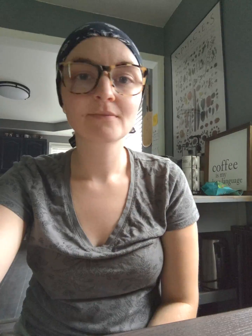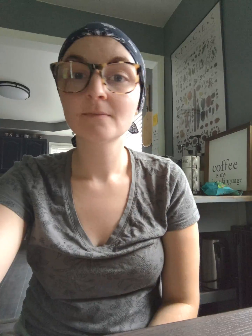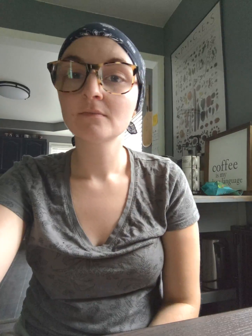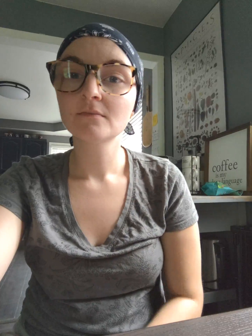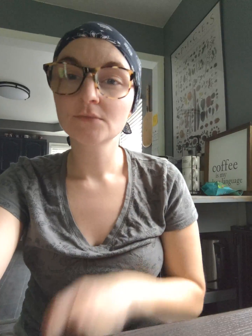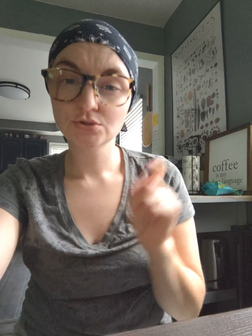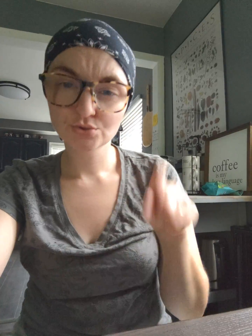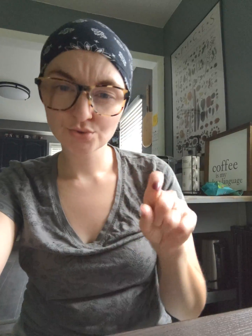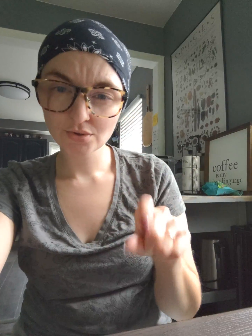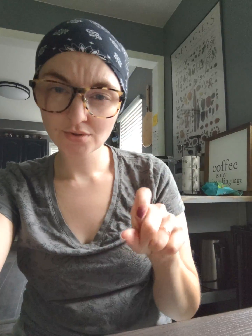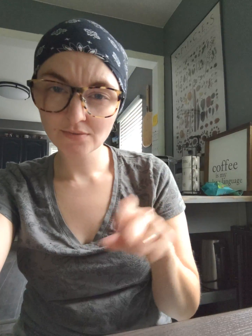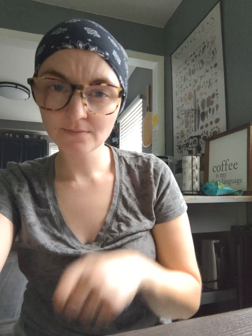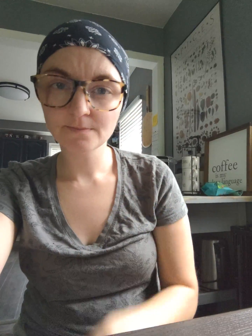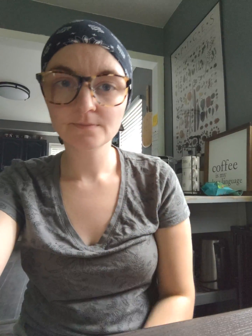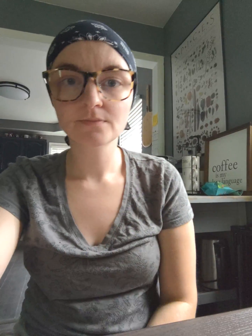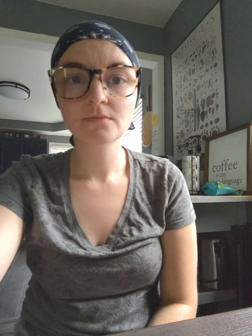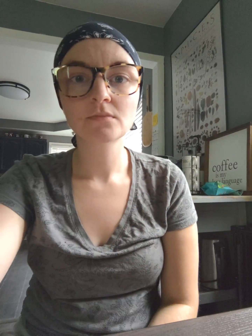should